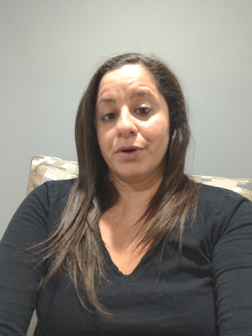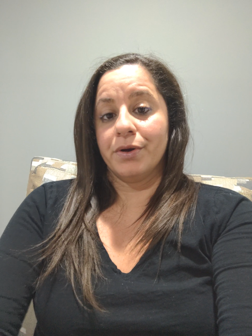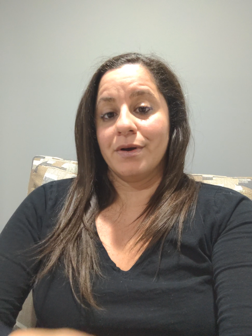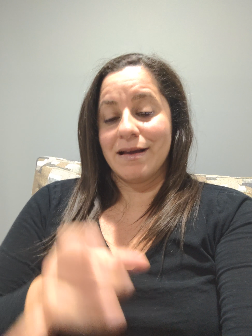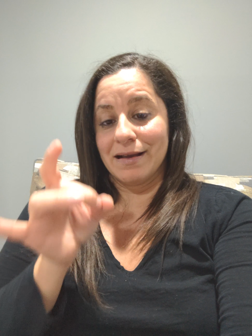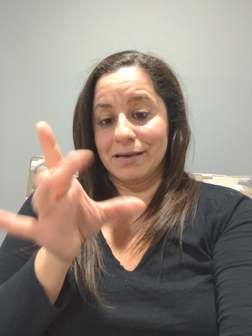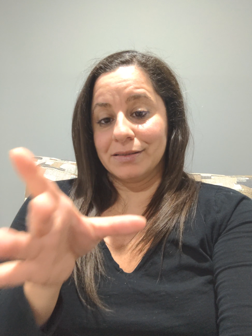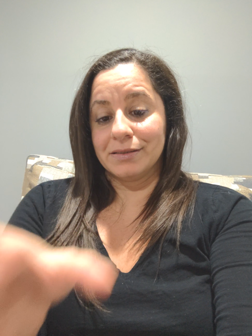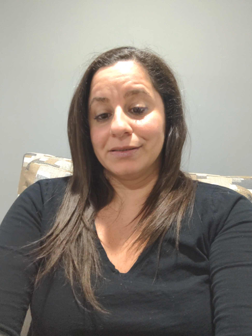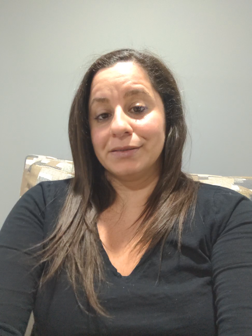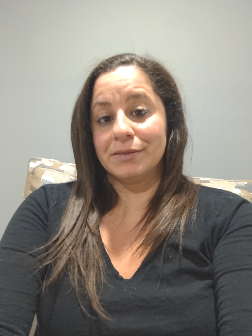hate